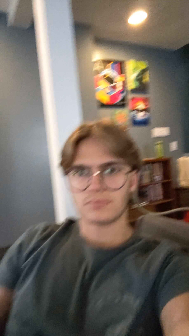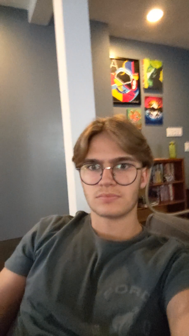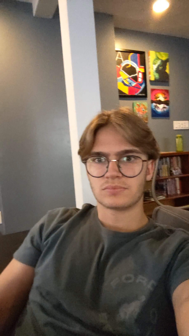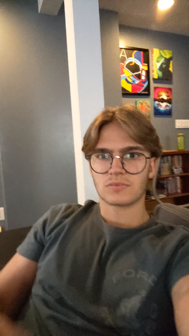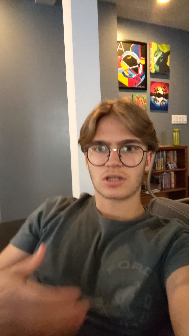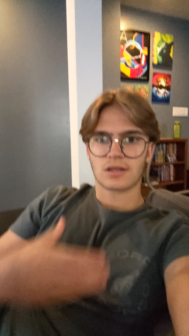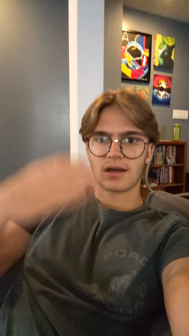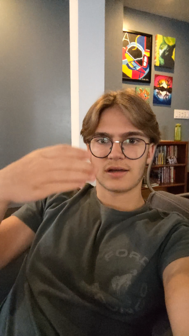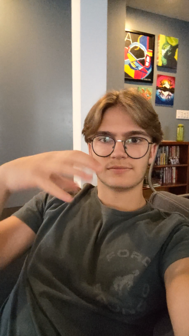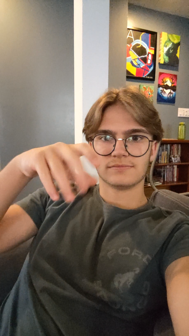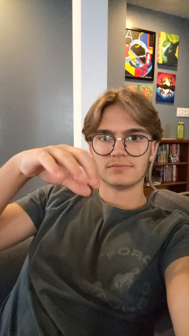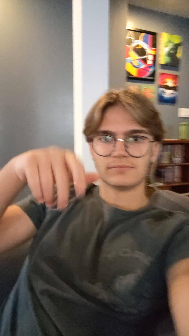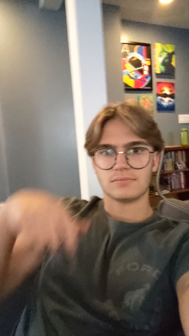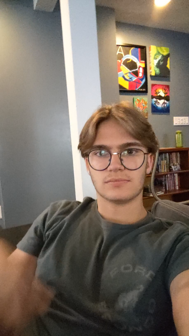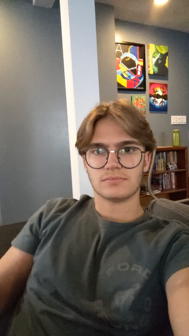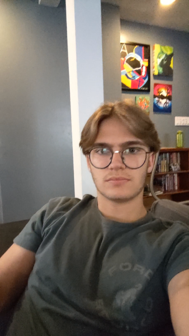jar